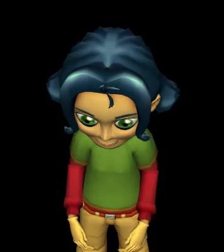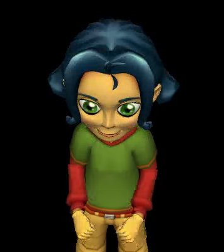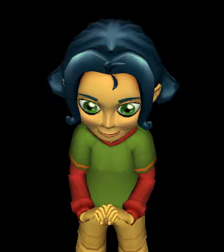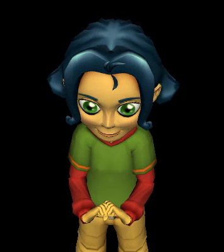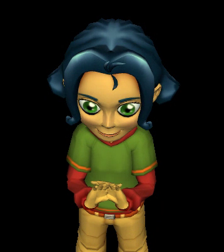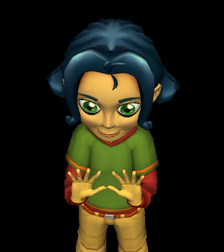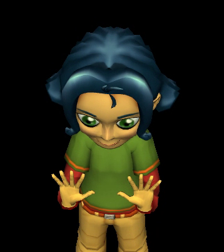واضح